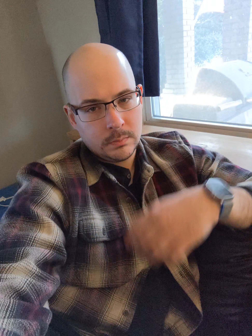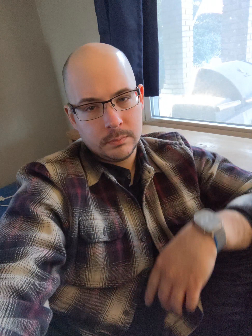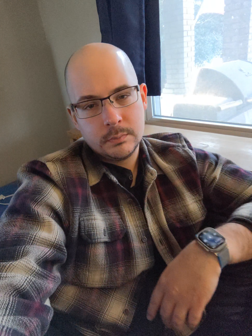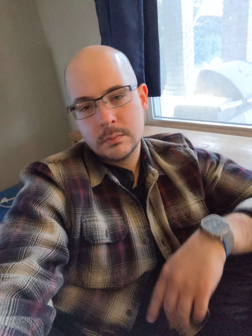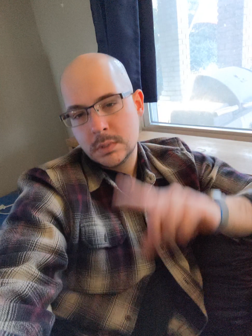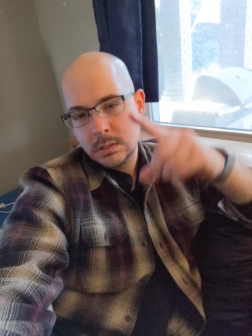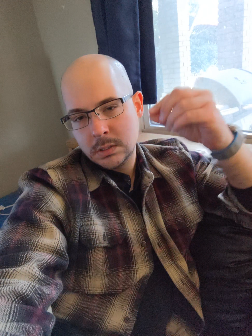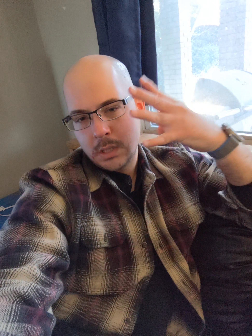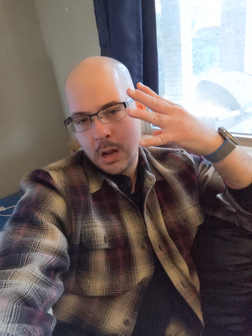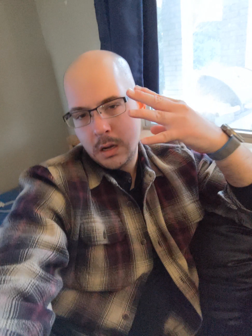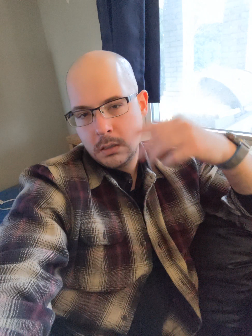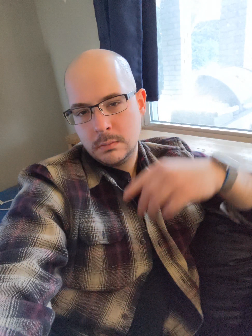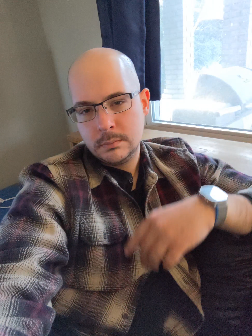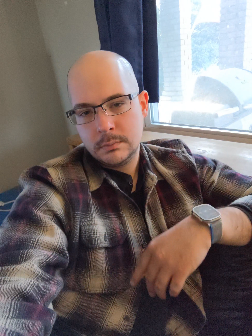sun